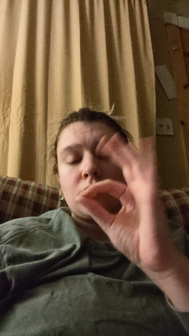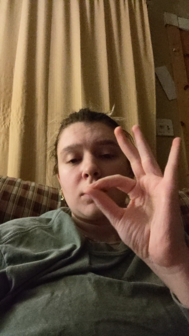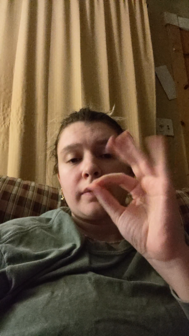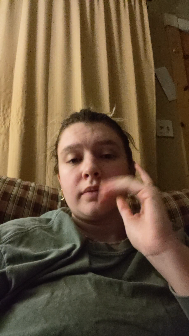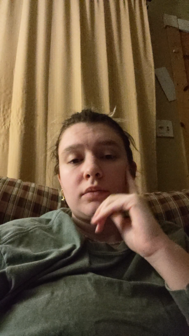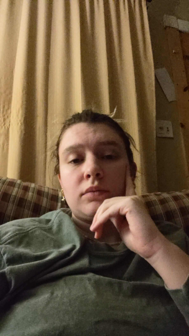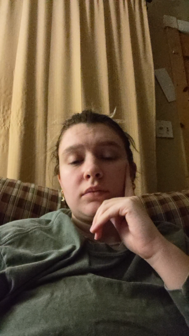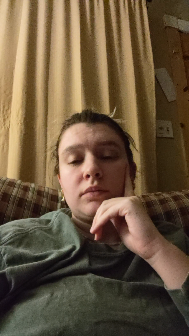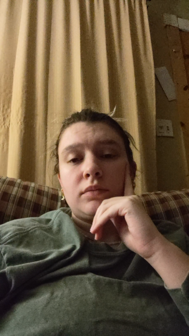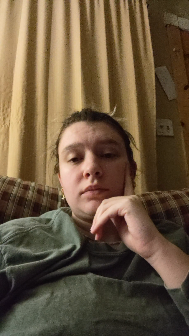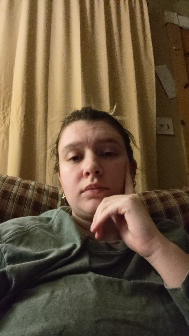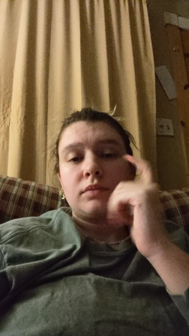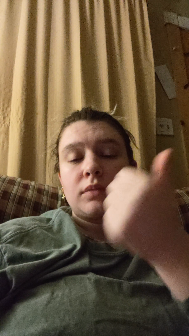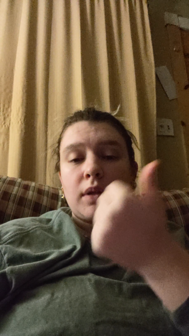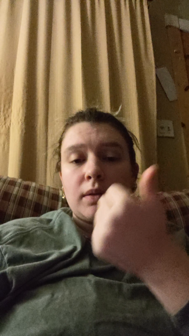help